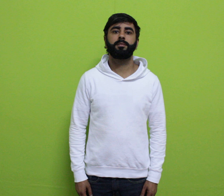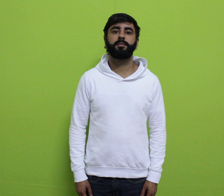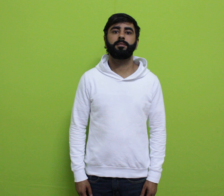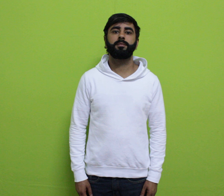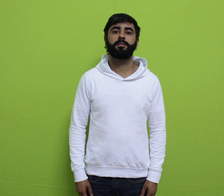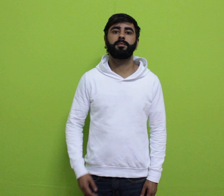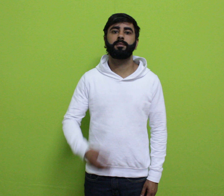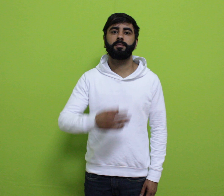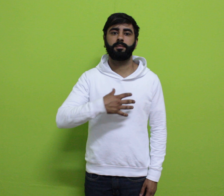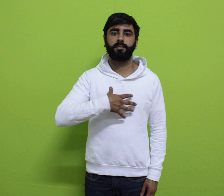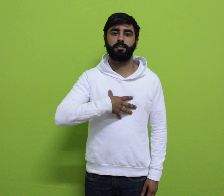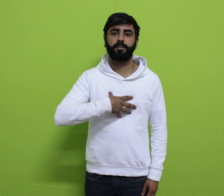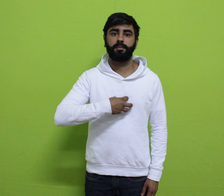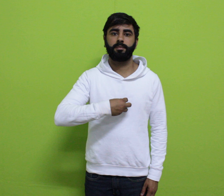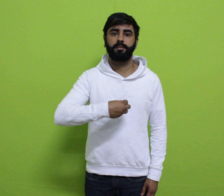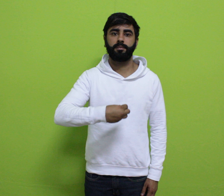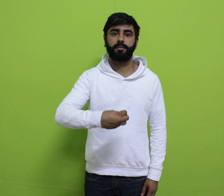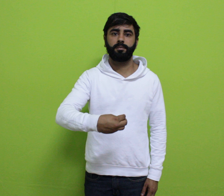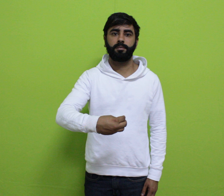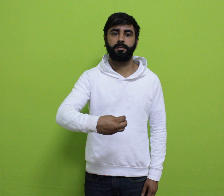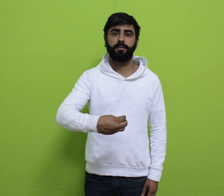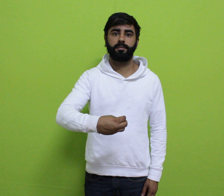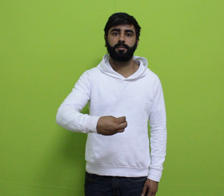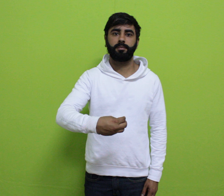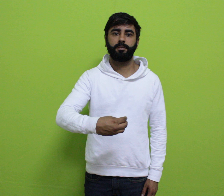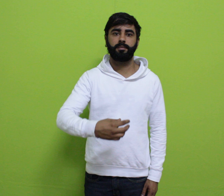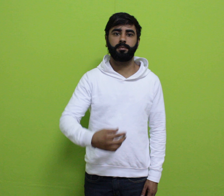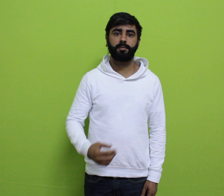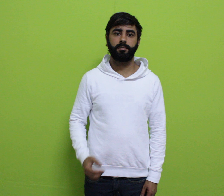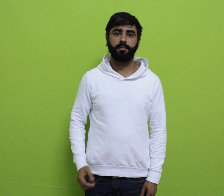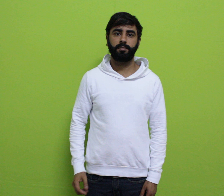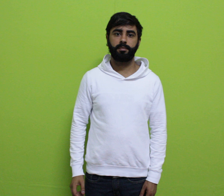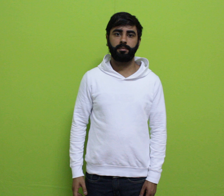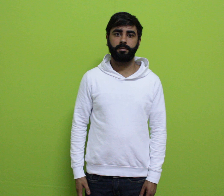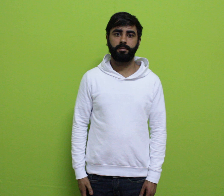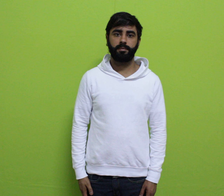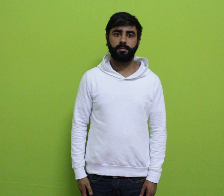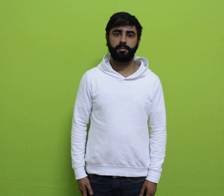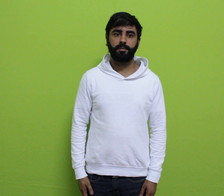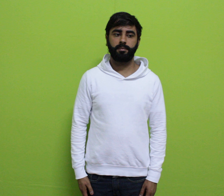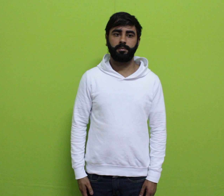filho